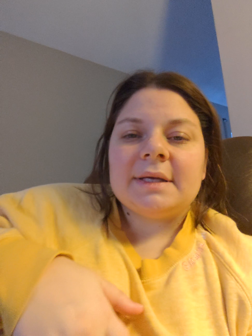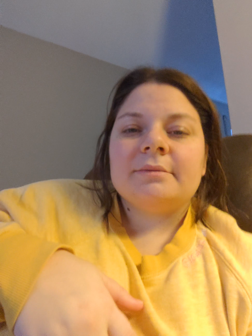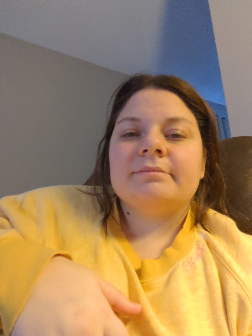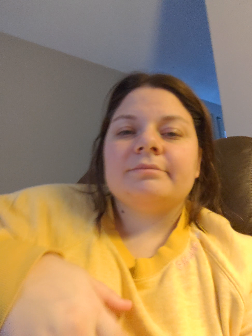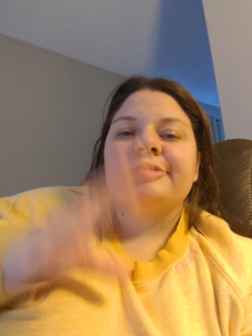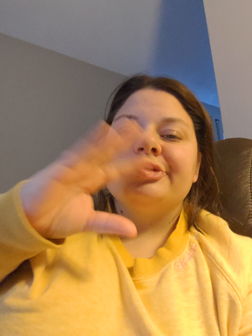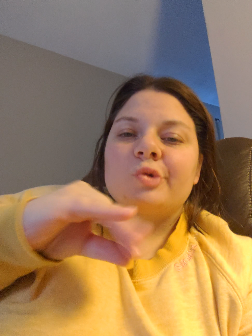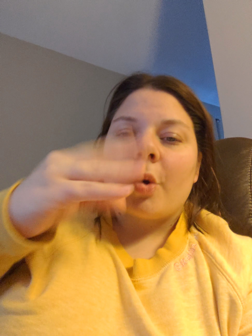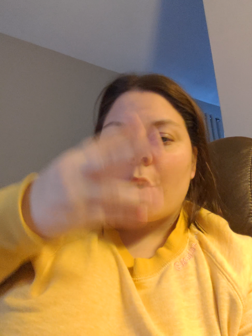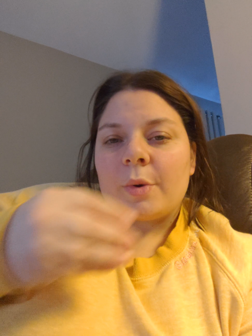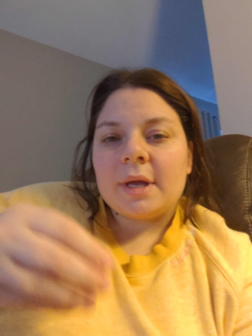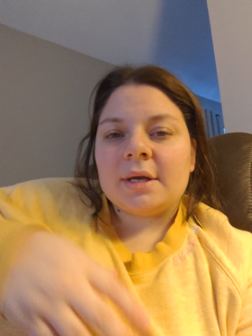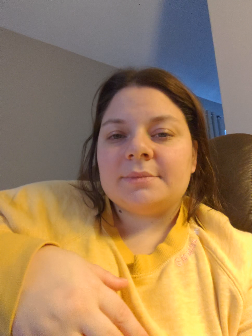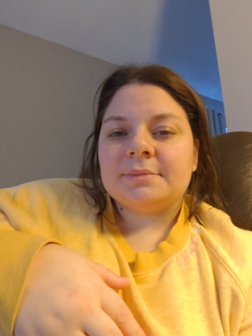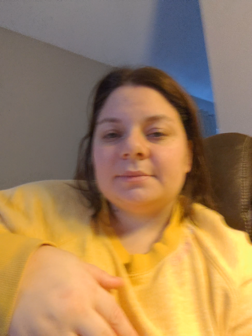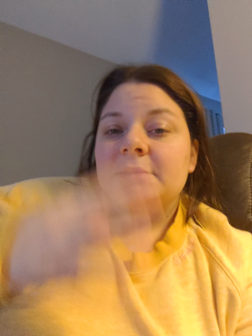story